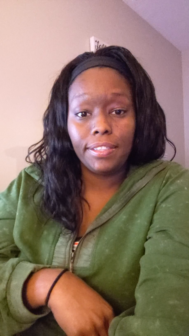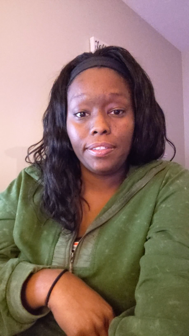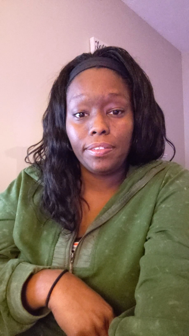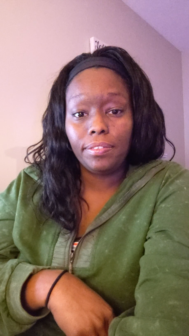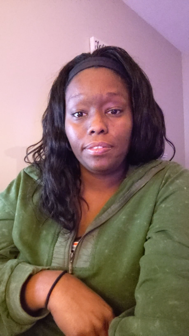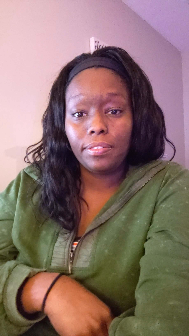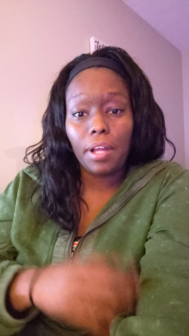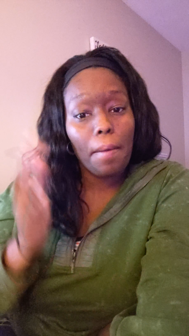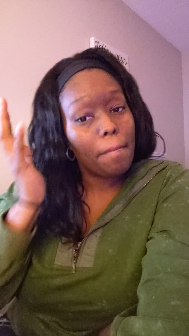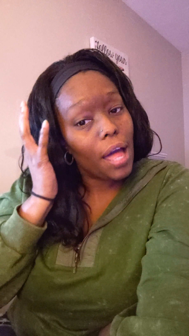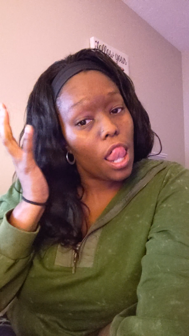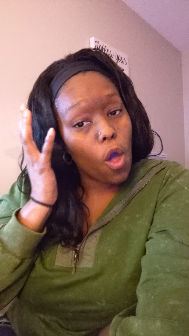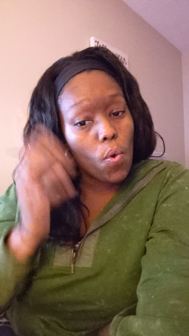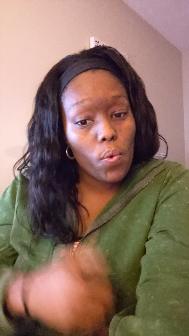pillow